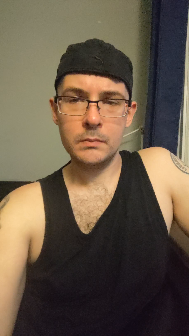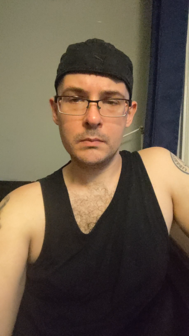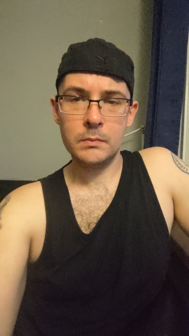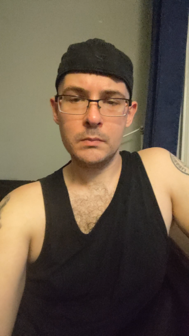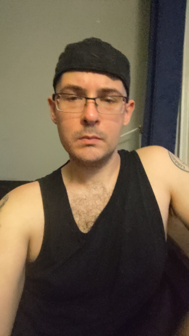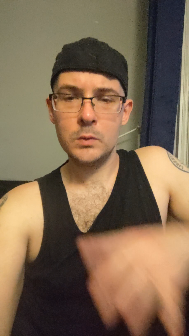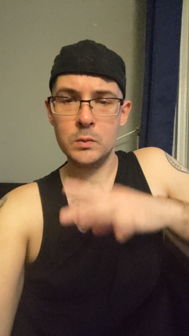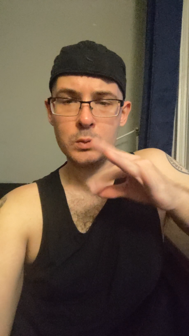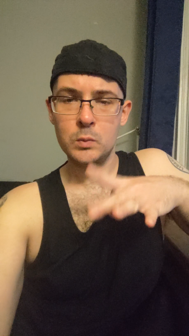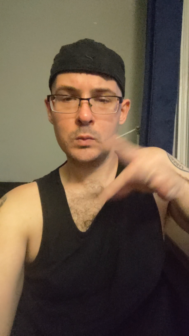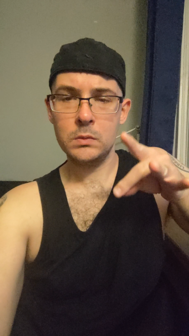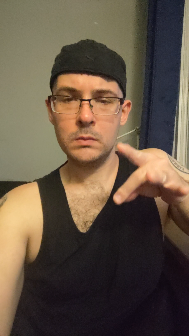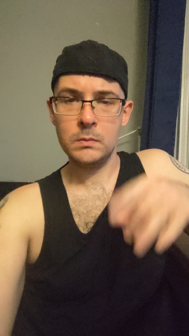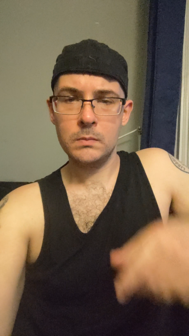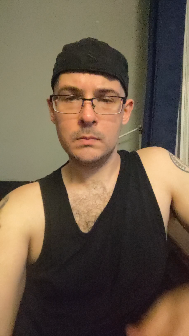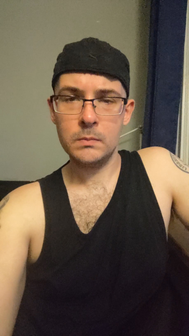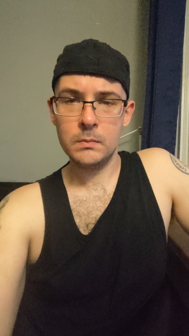choose